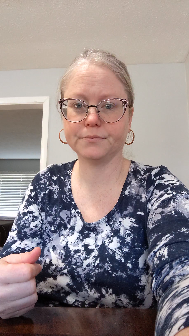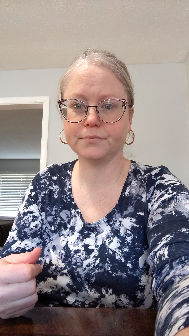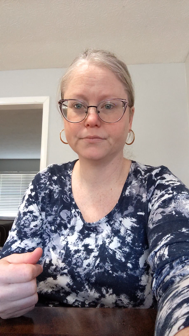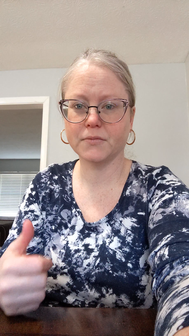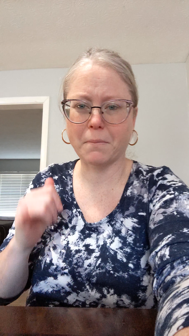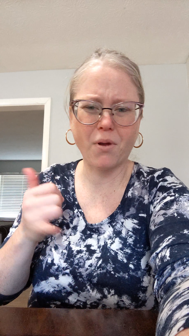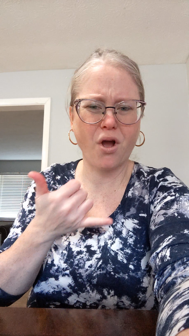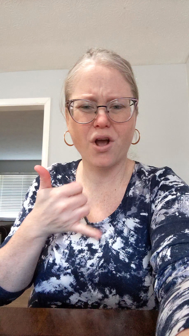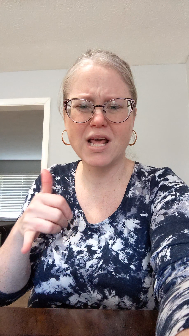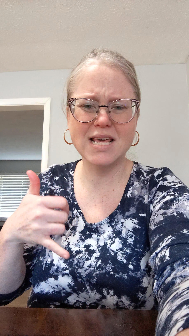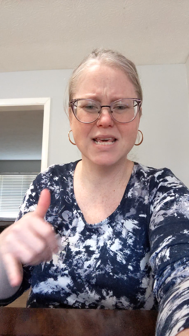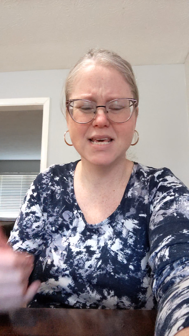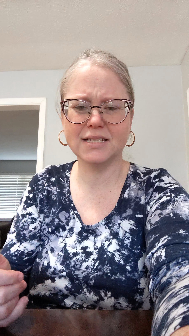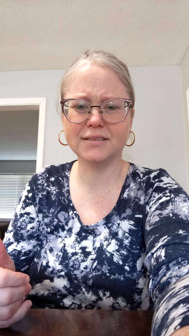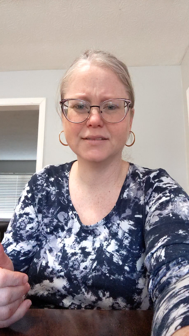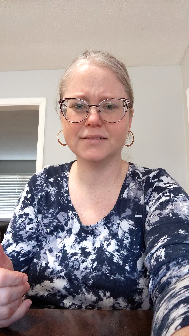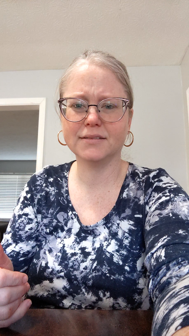party